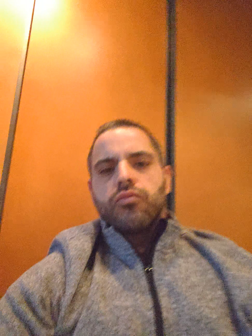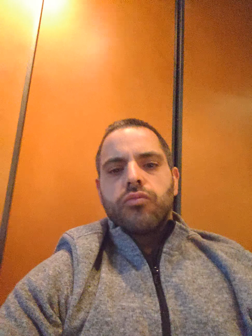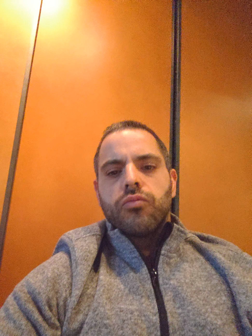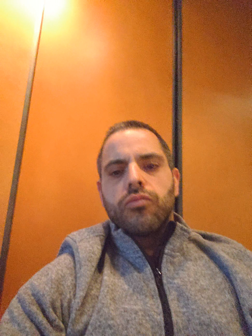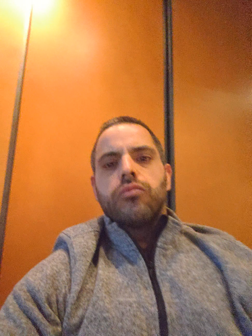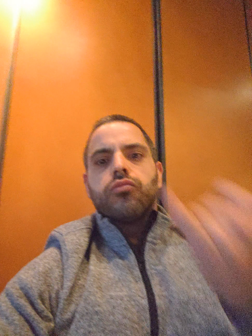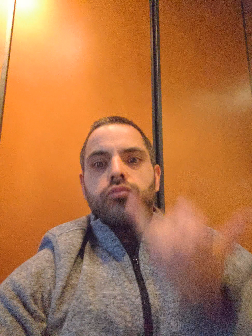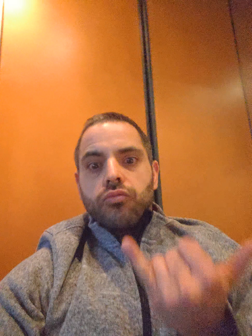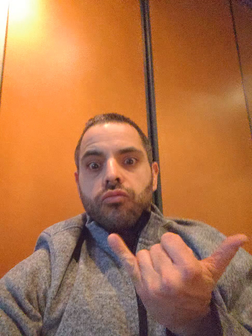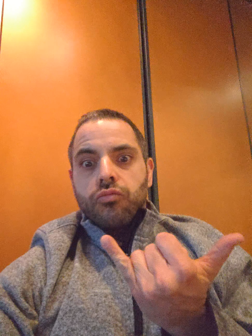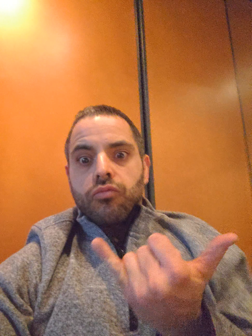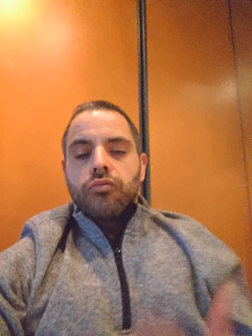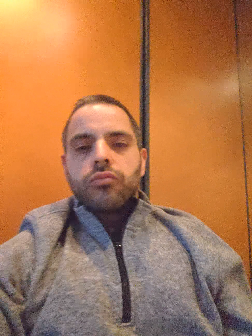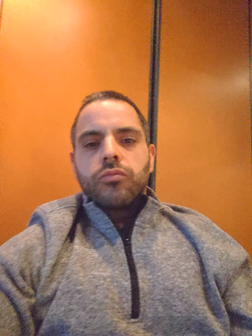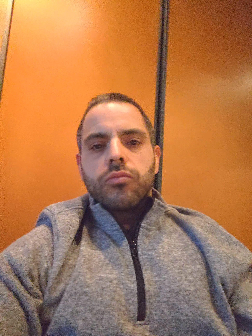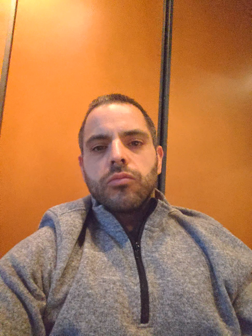now